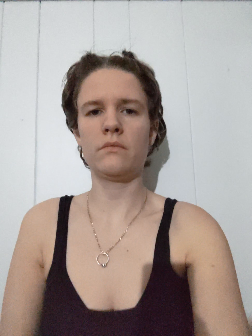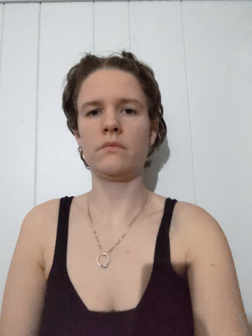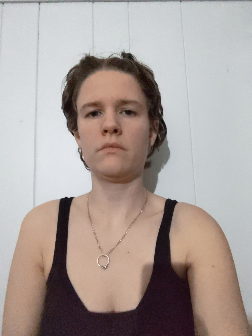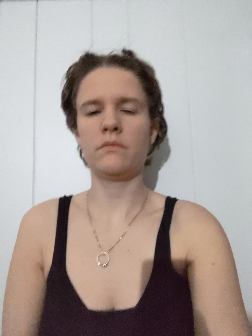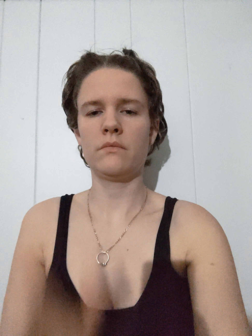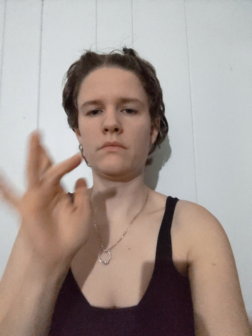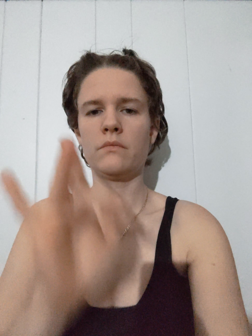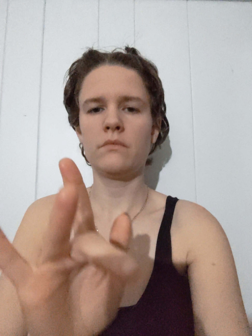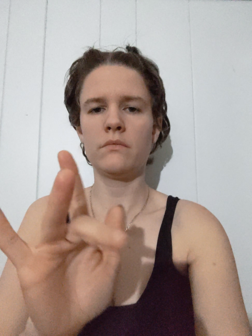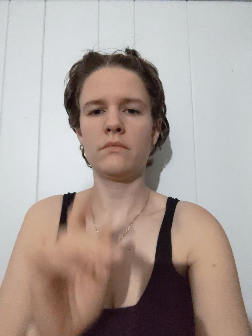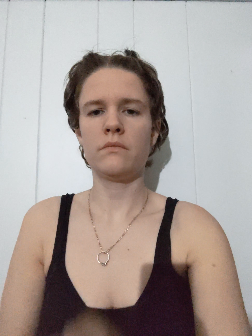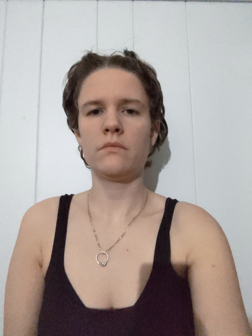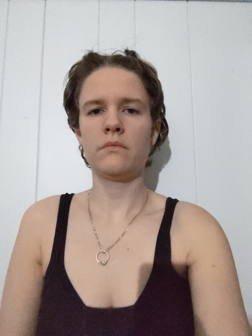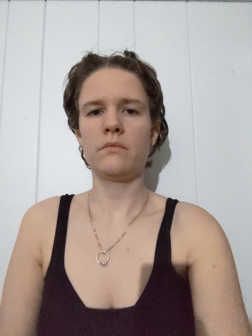touch